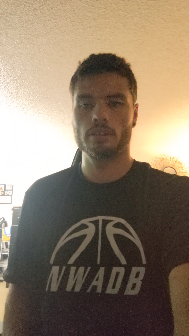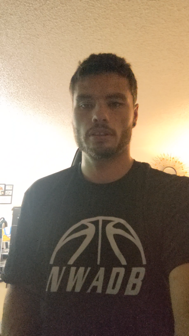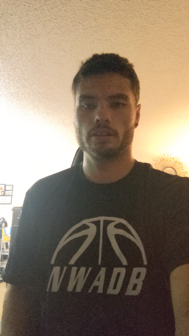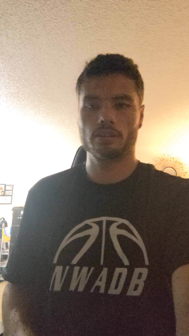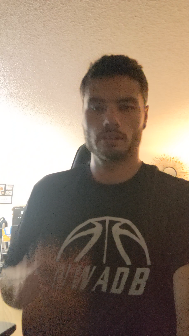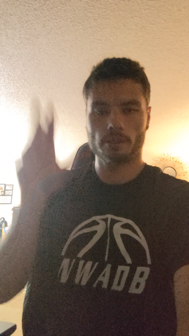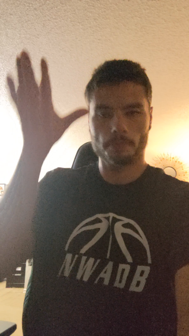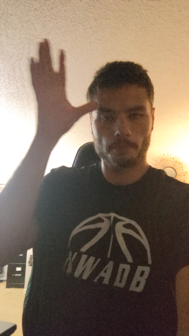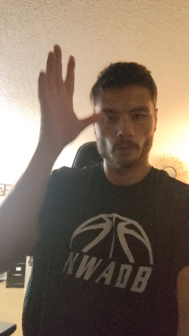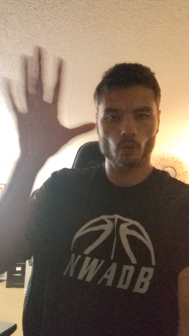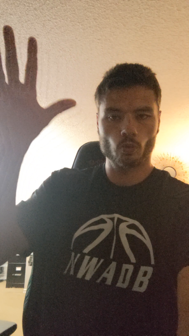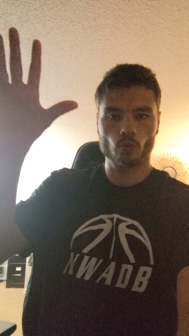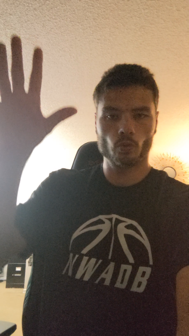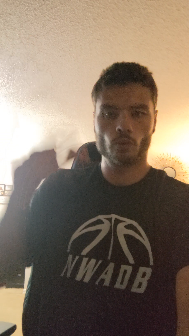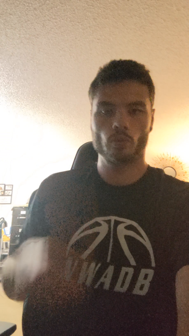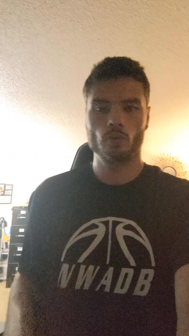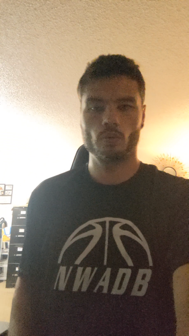moose